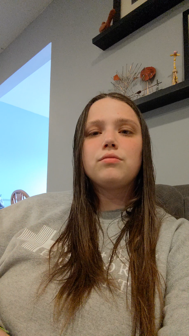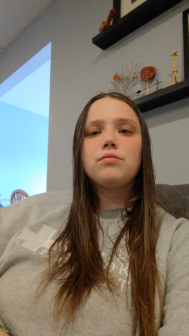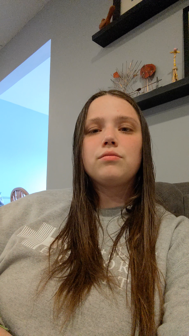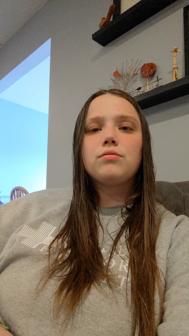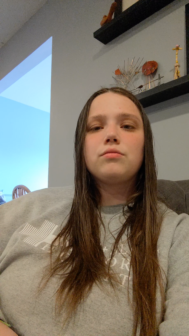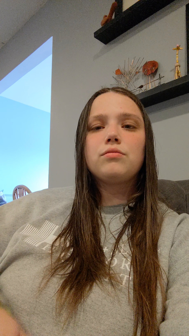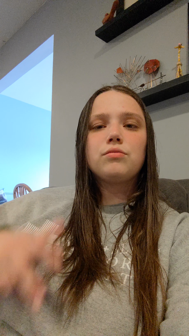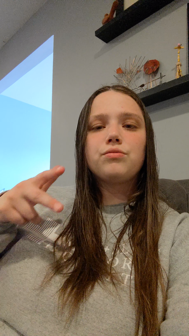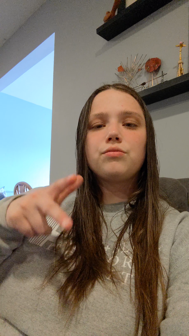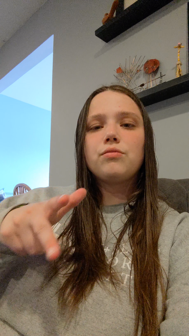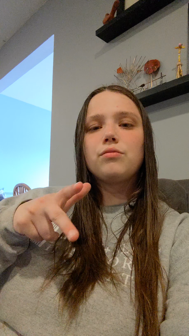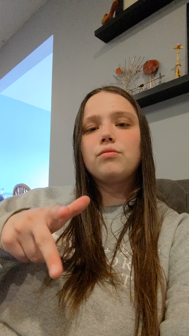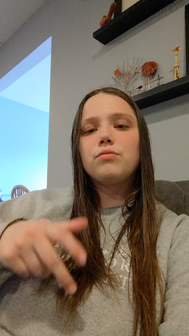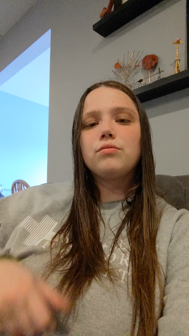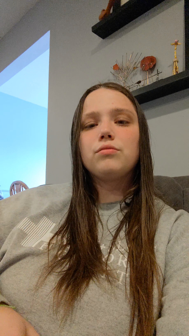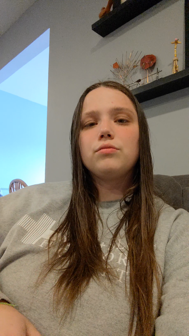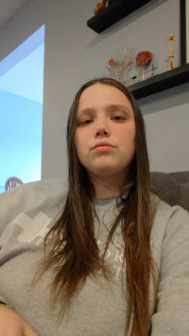garage